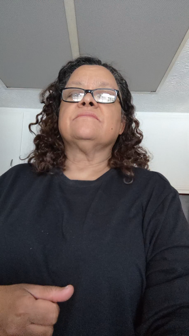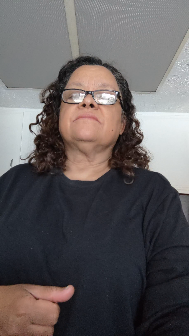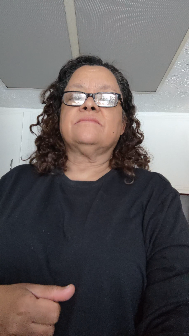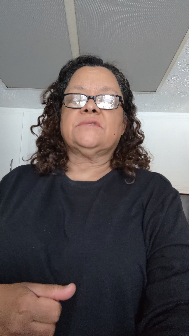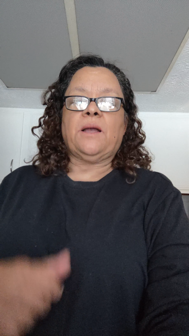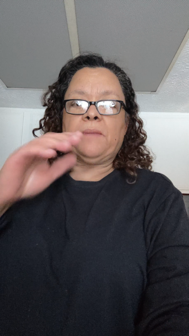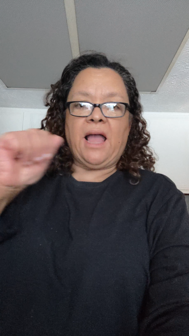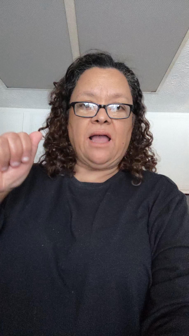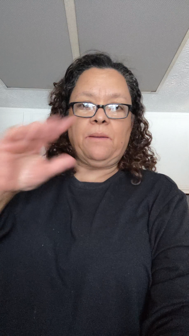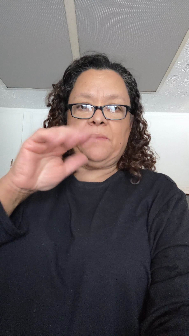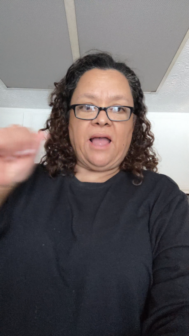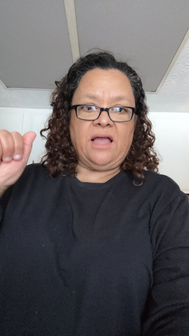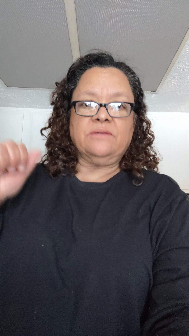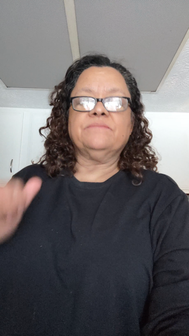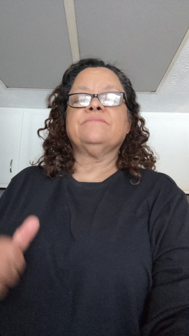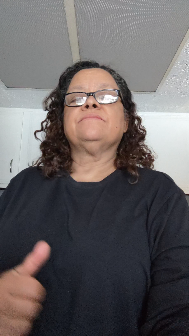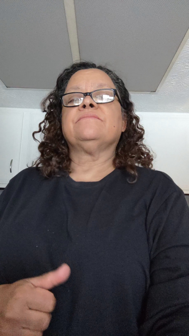baa baa